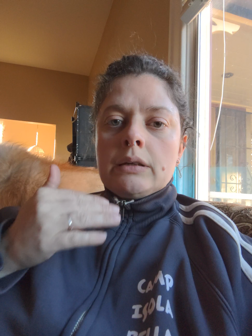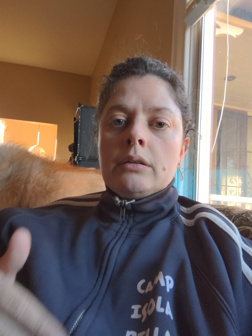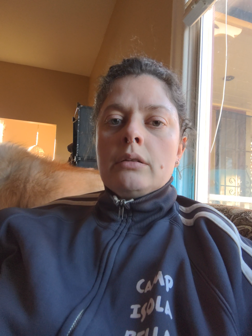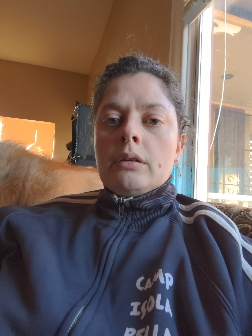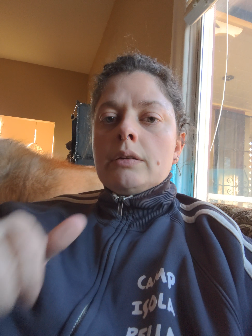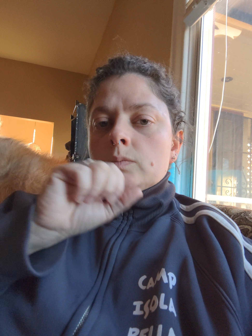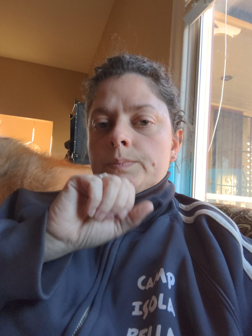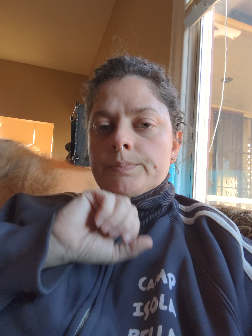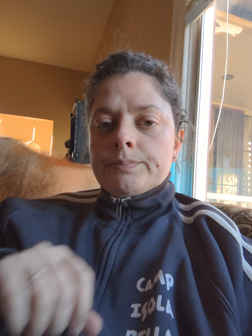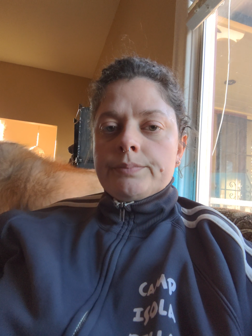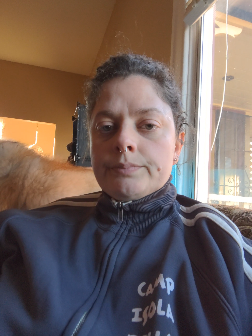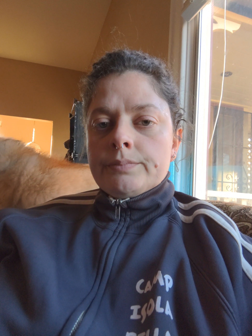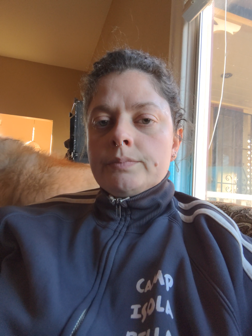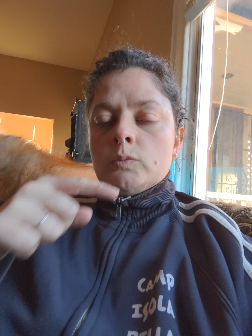ice cream